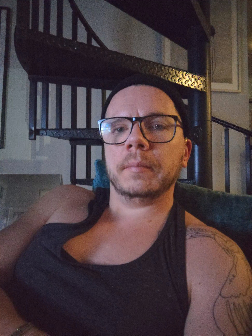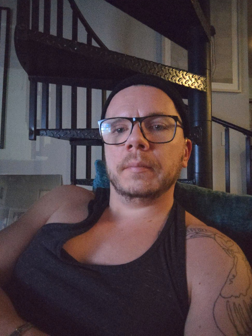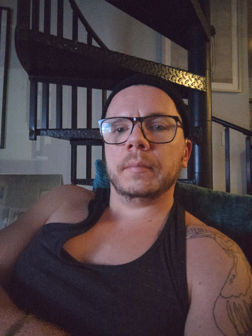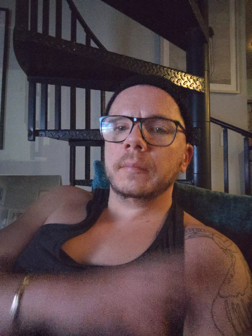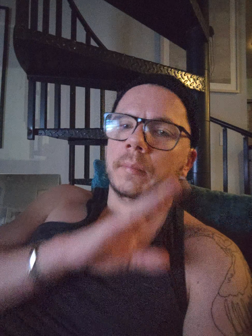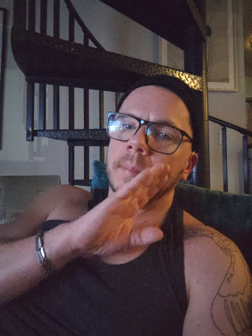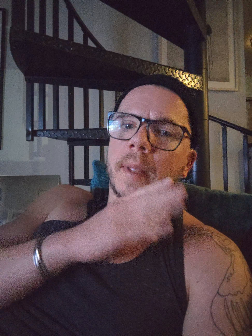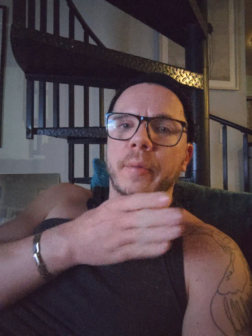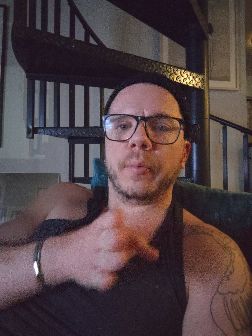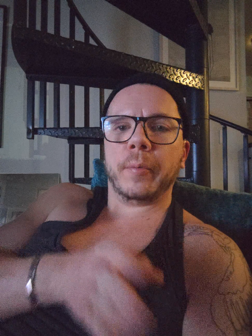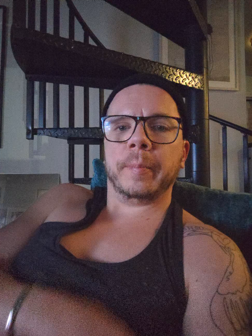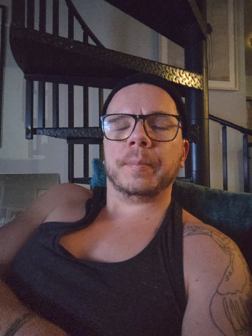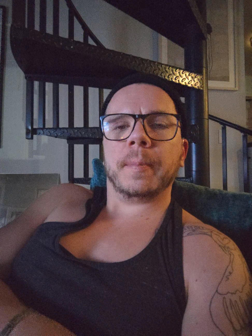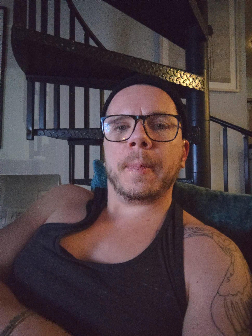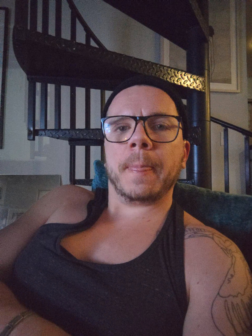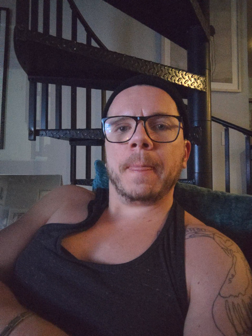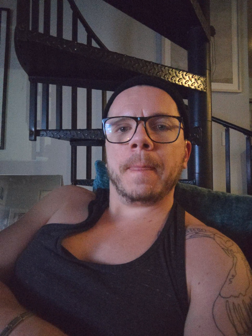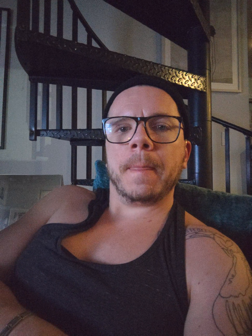bedroom